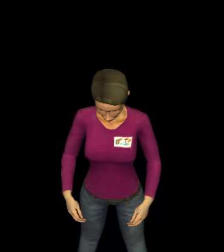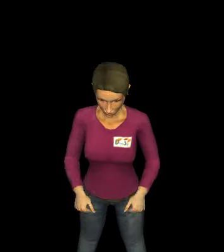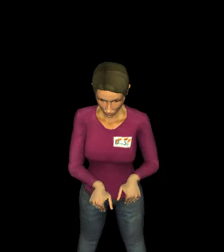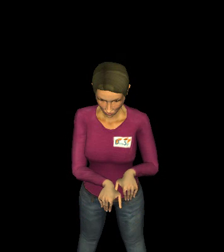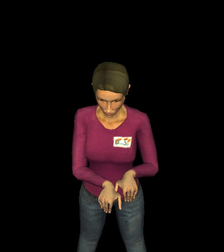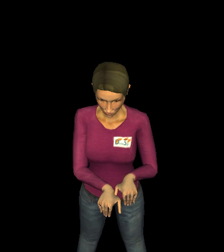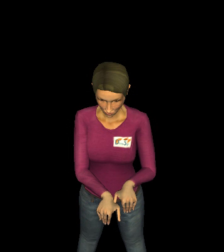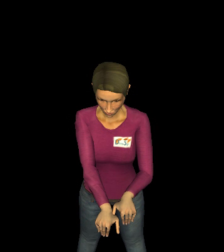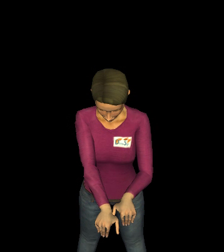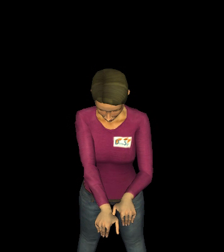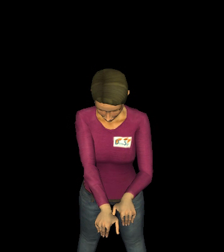مواصلة